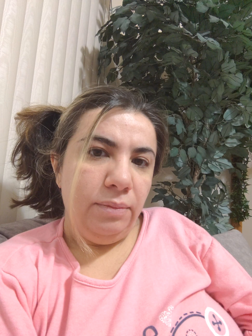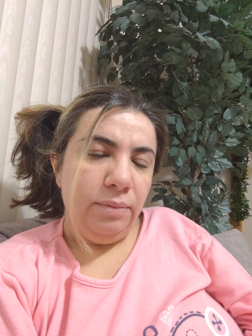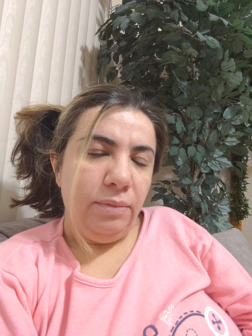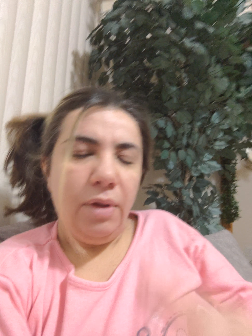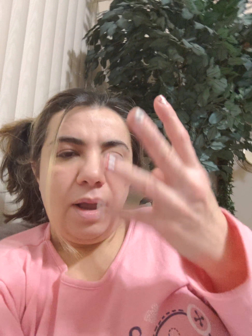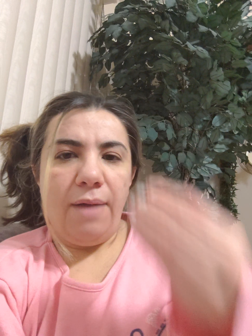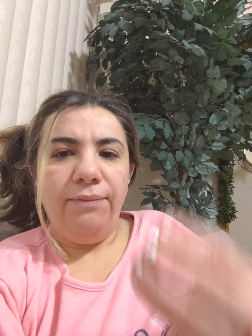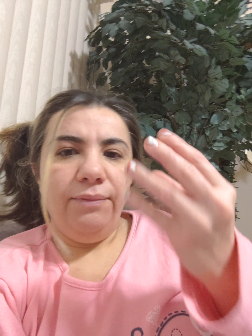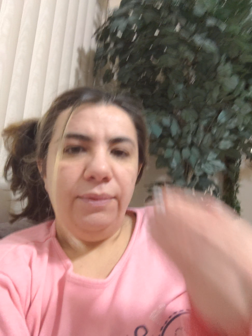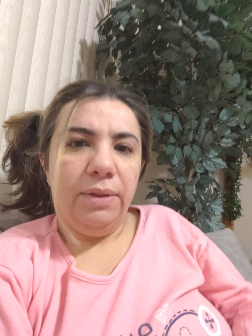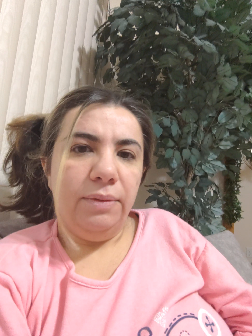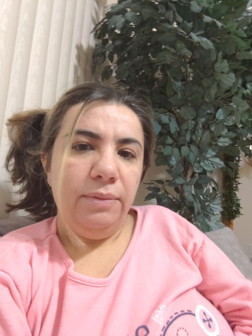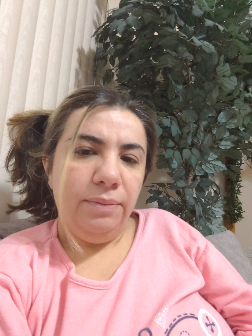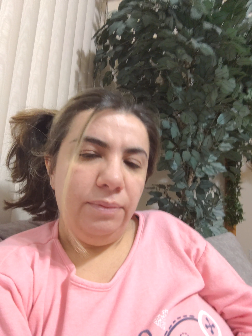wet